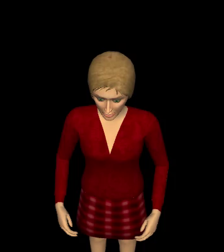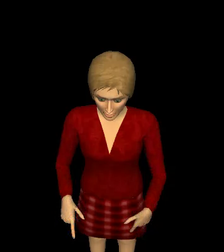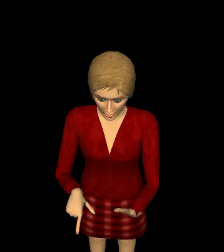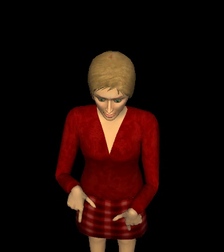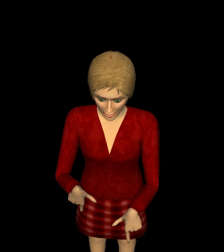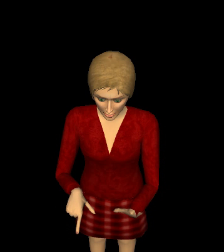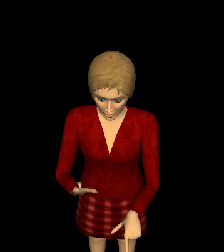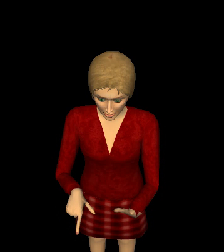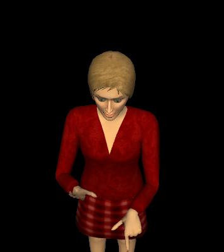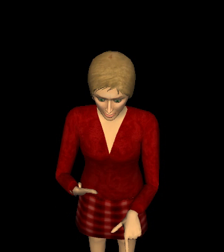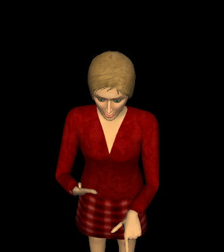سيرا على الأقدام